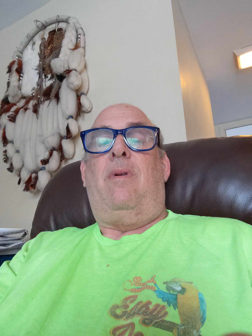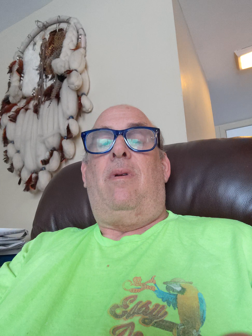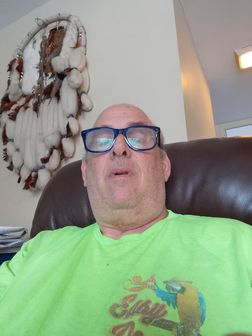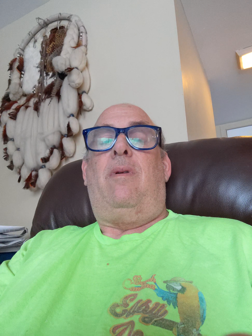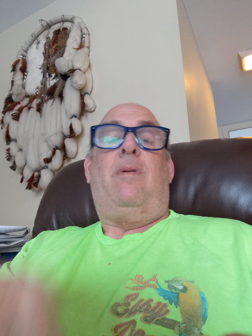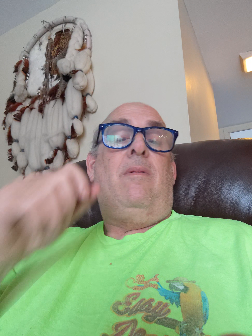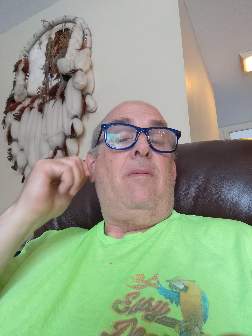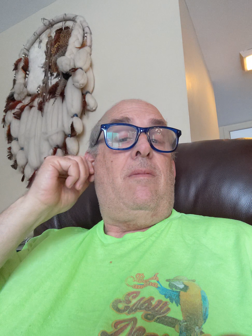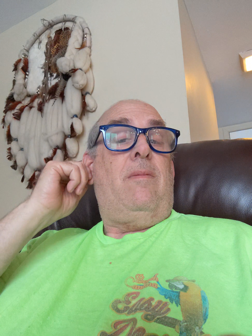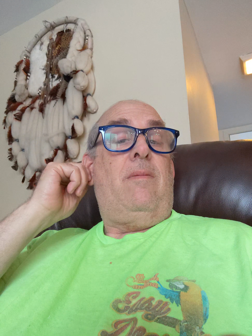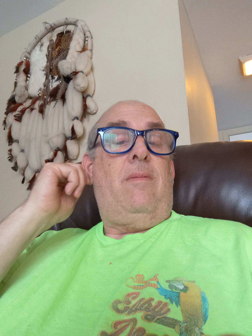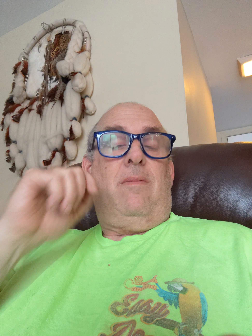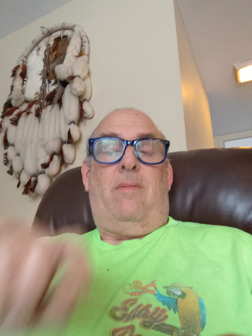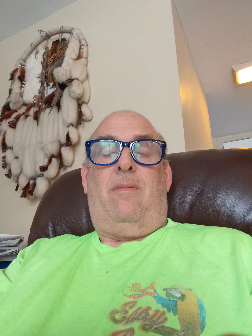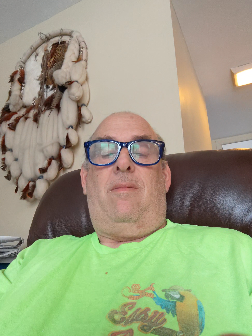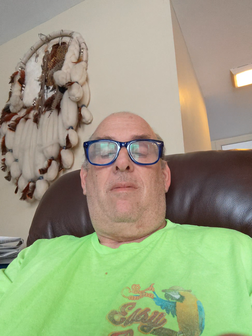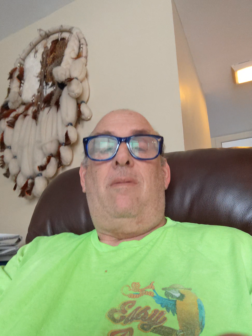ear